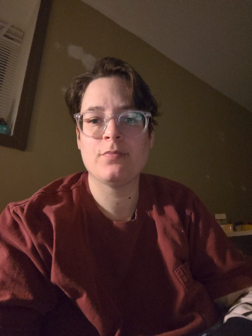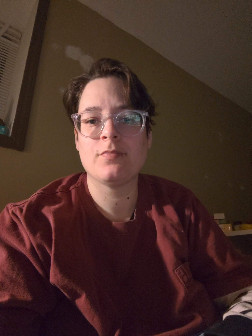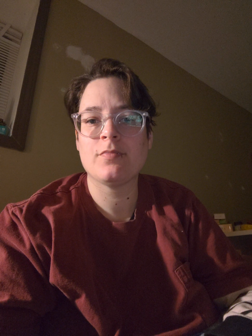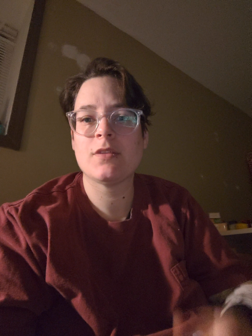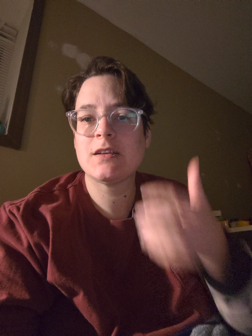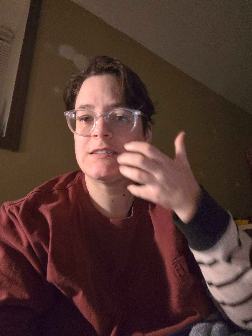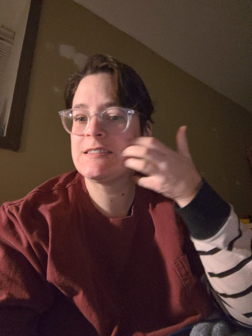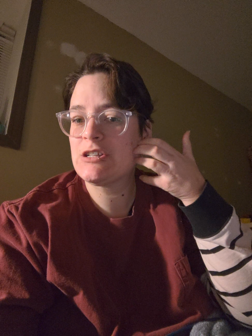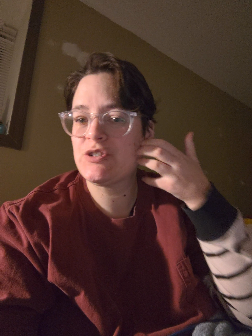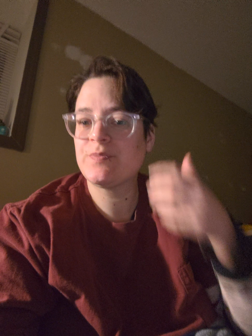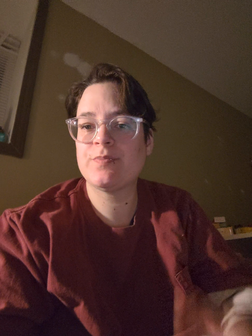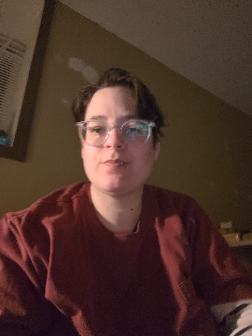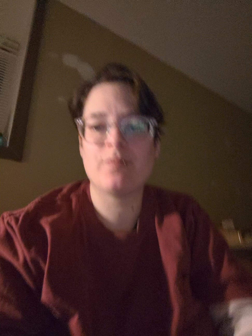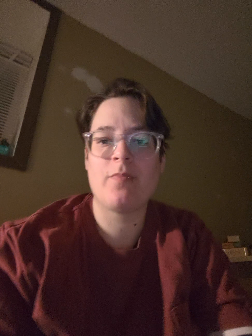tiger